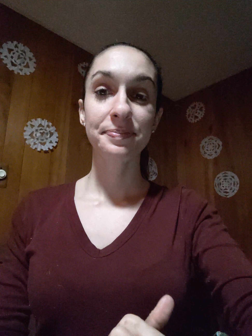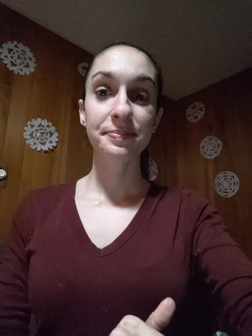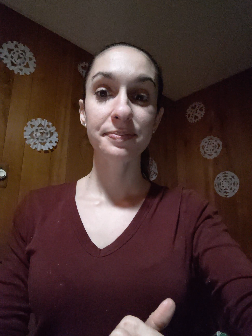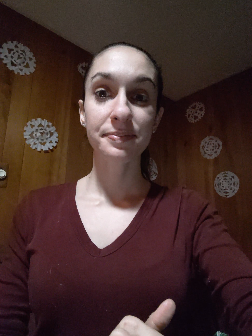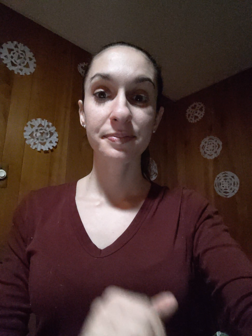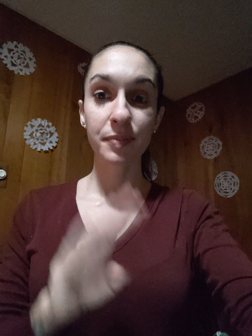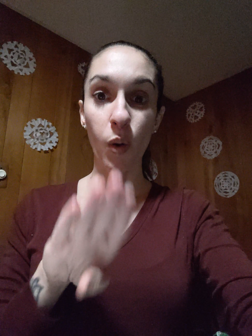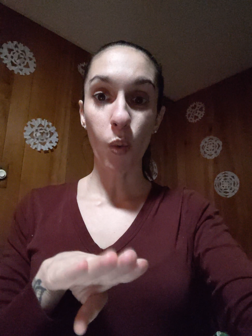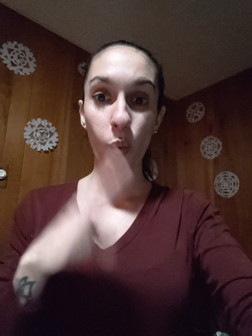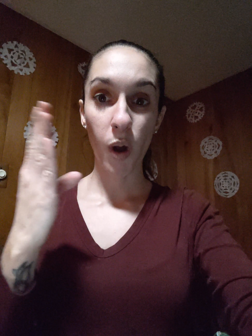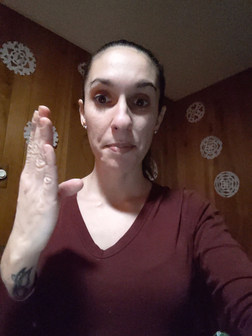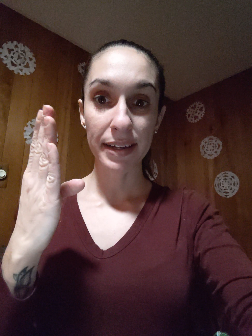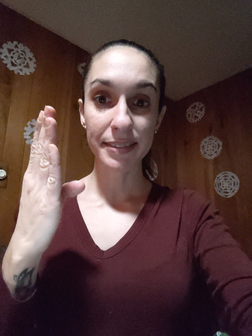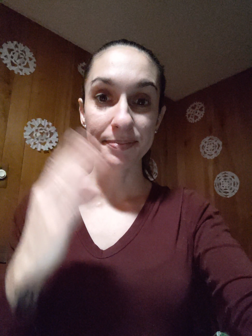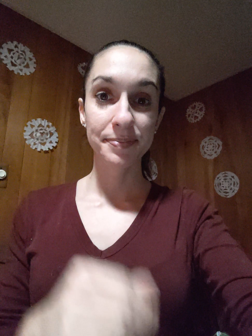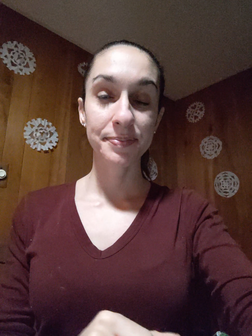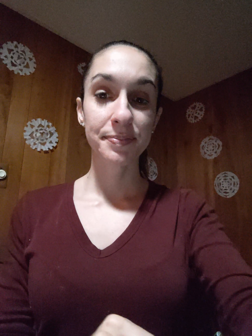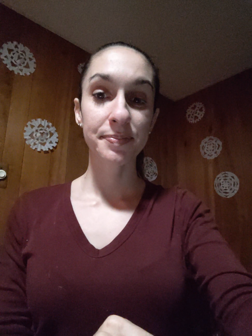open